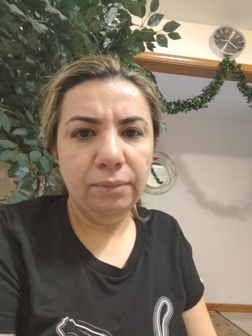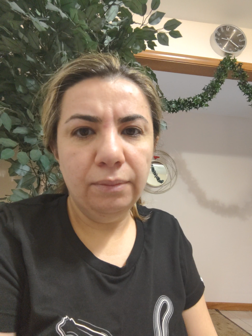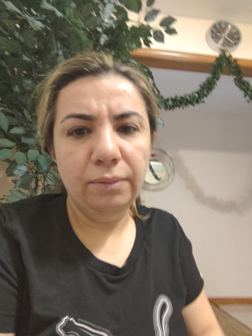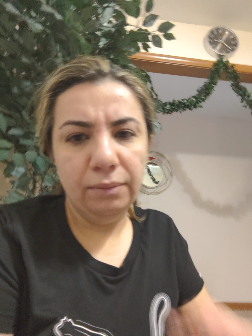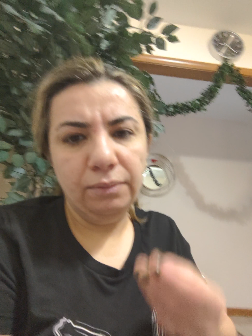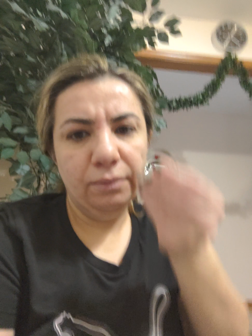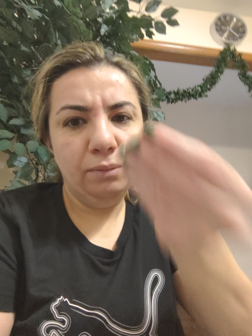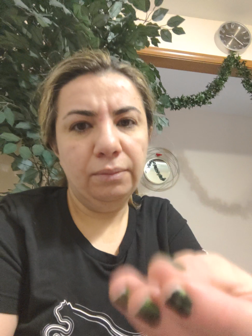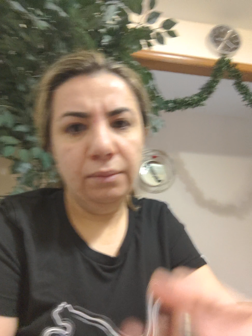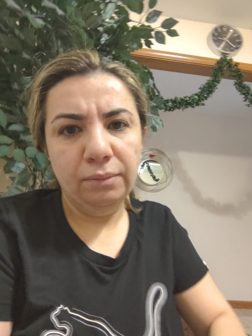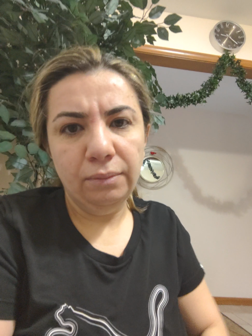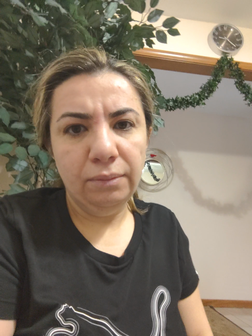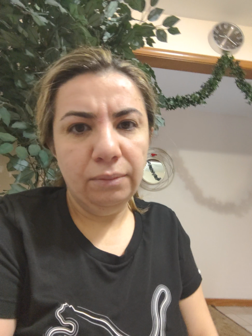give